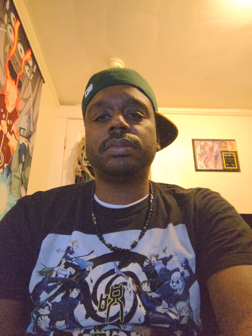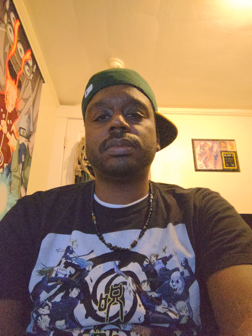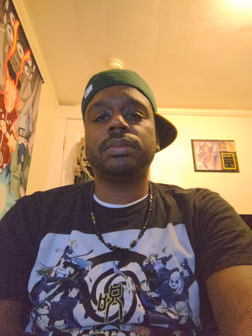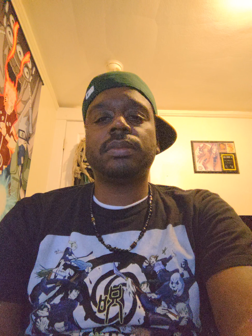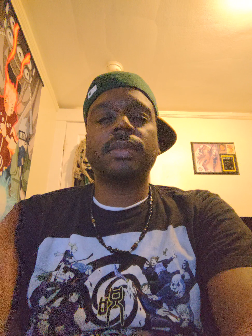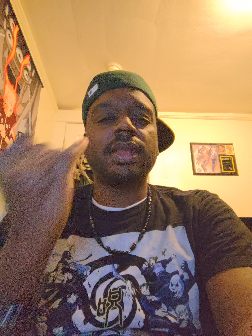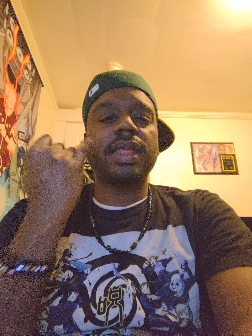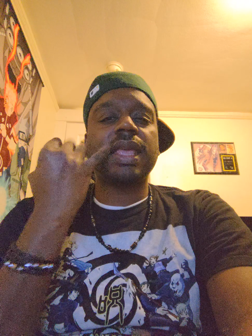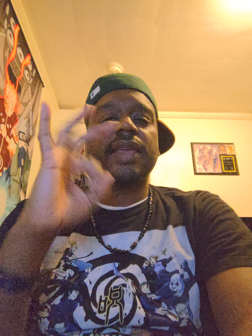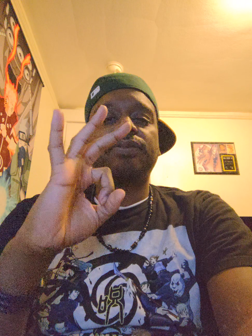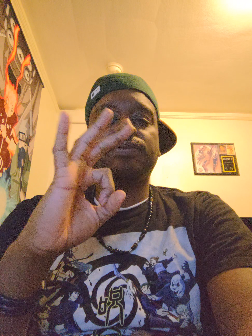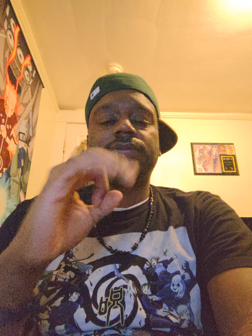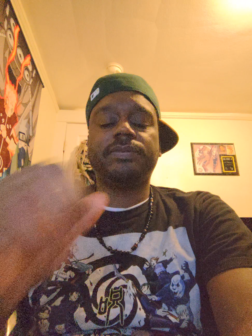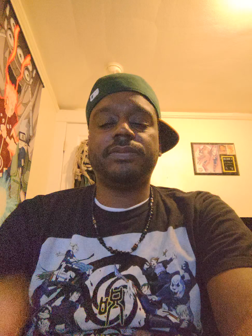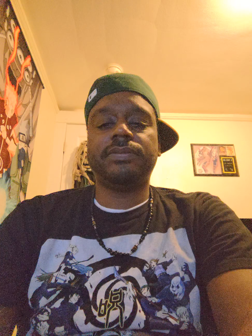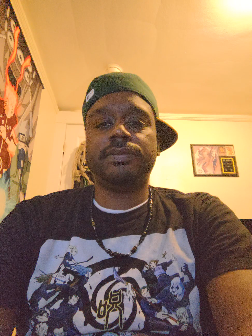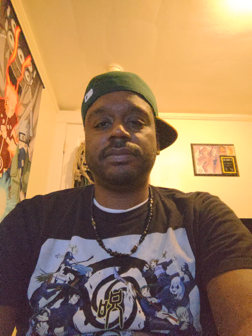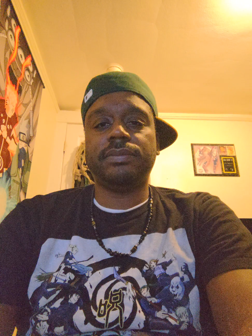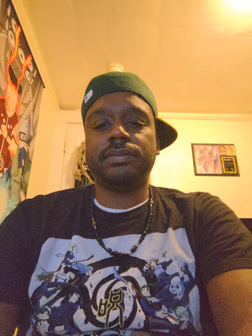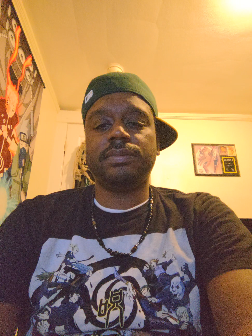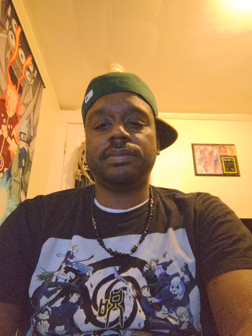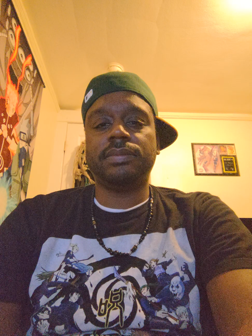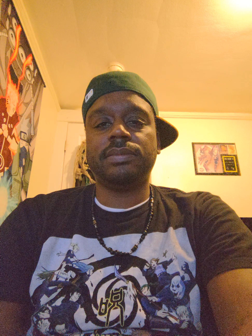if